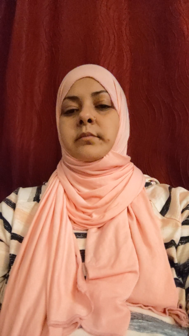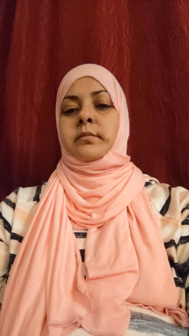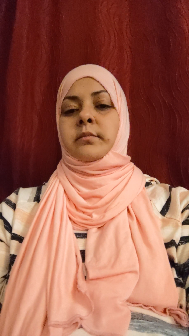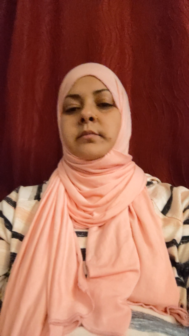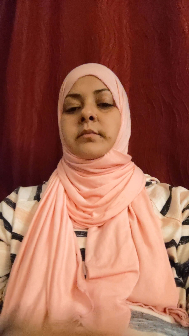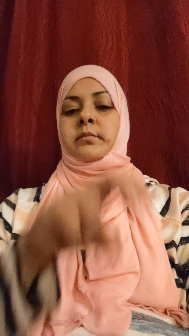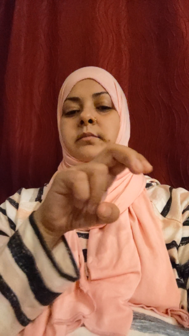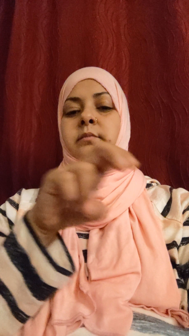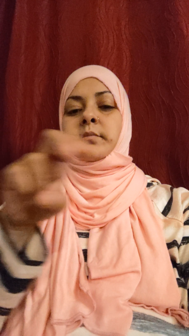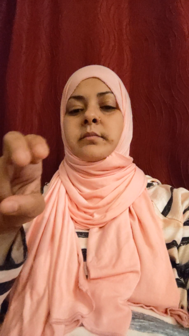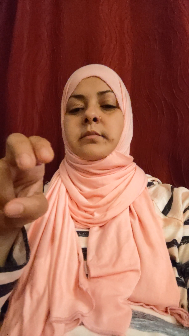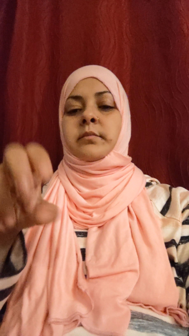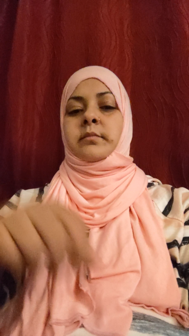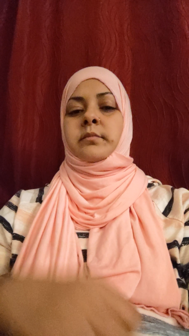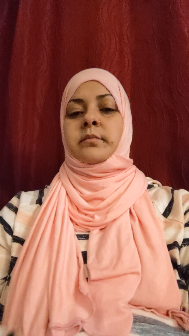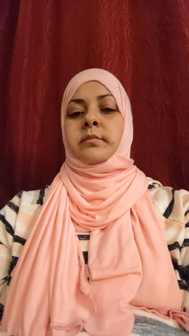porch